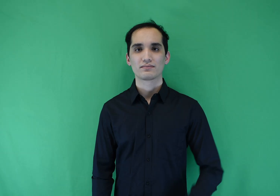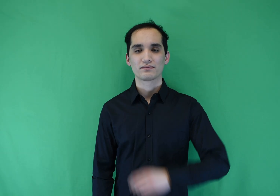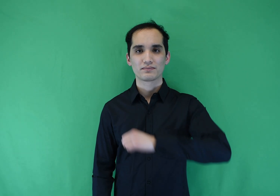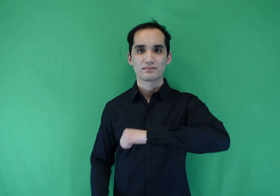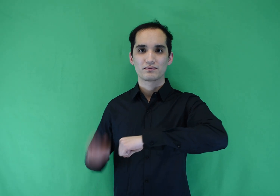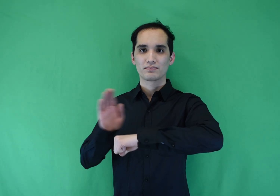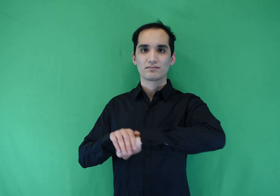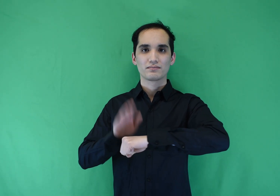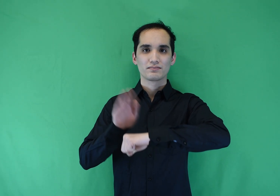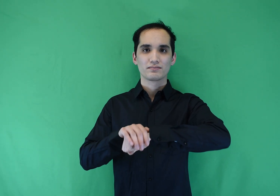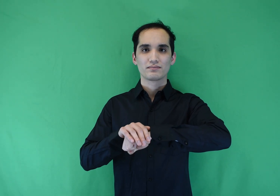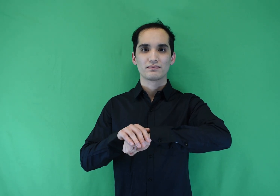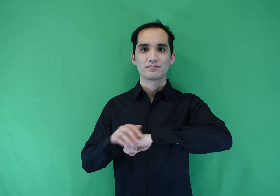amigo